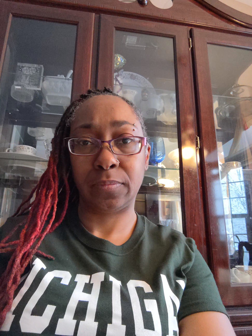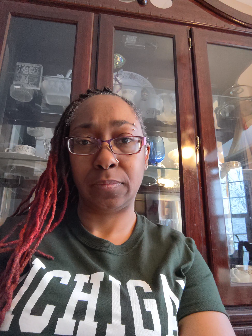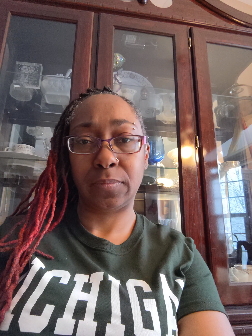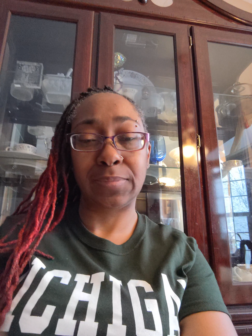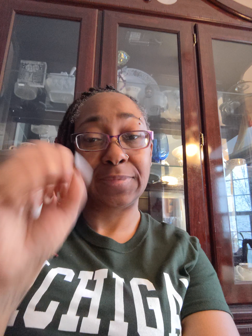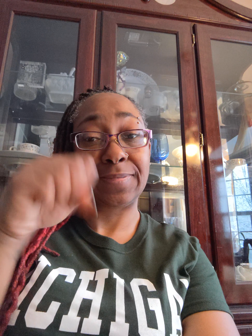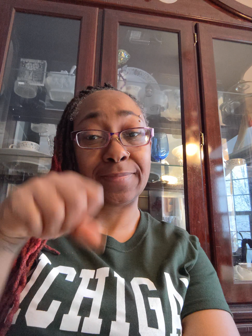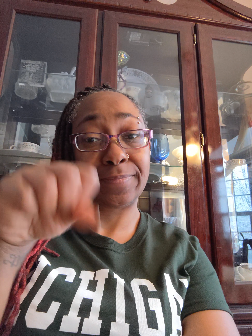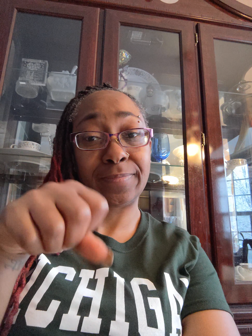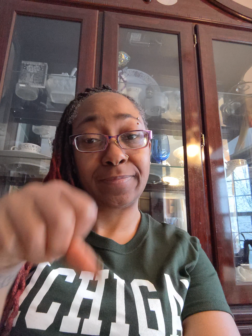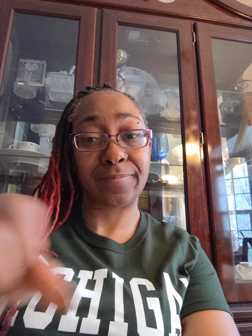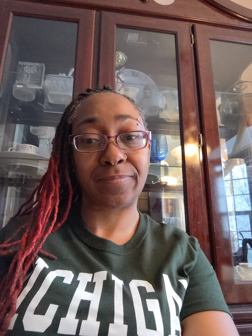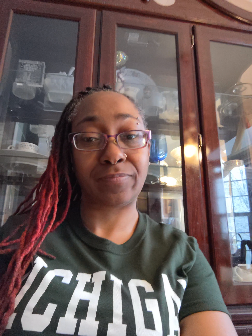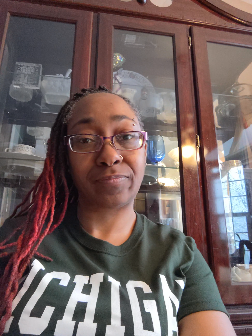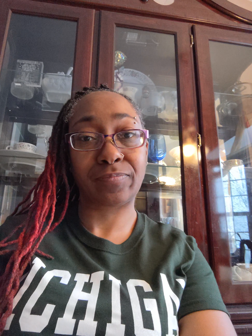yes